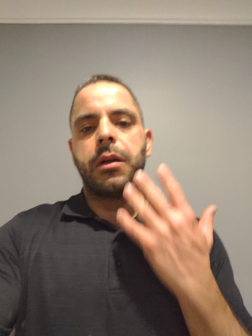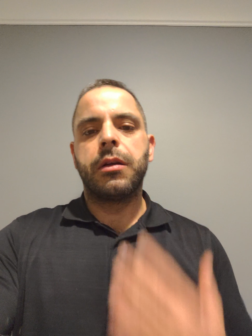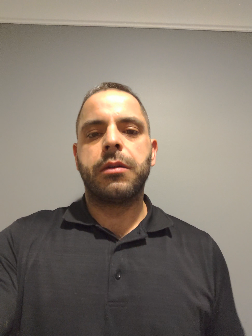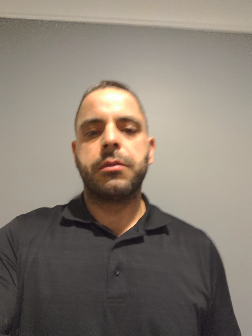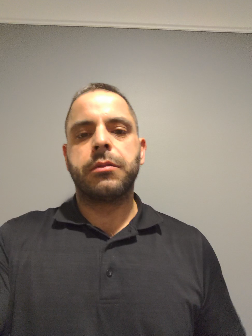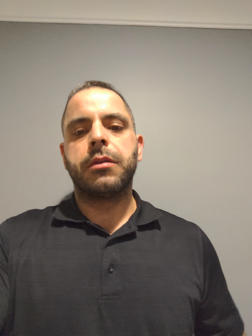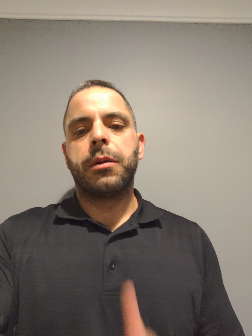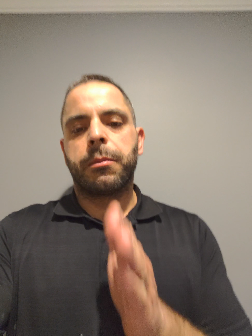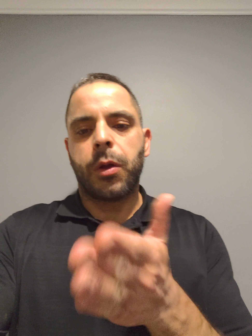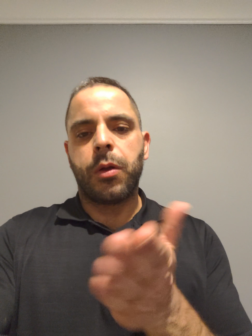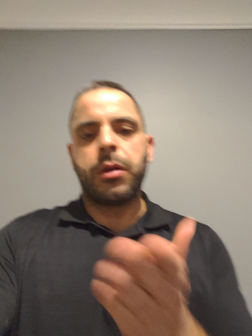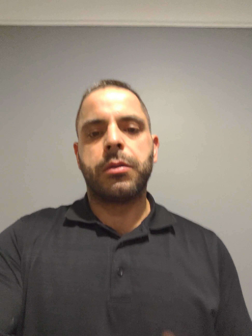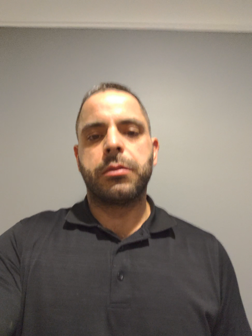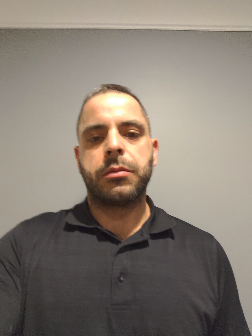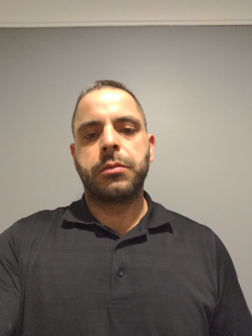book